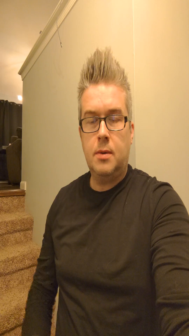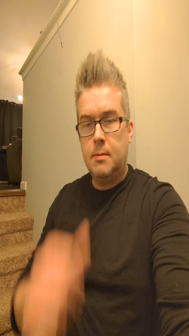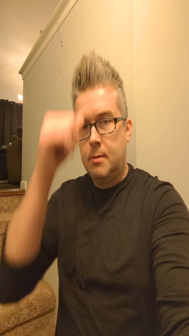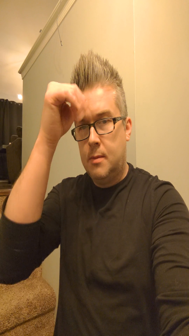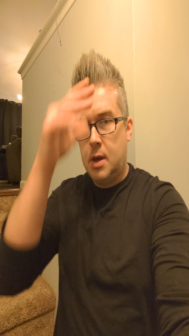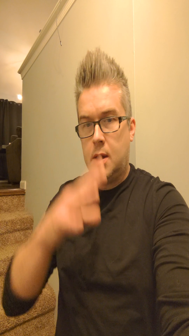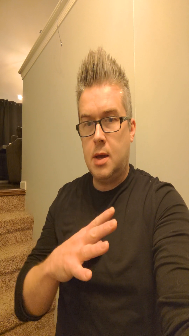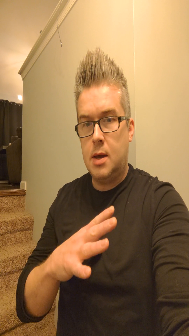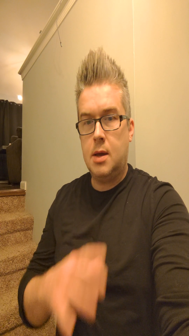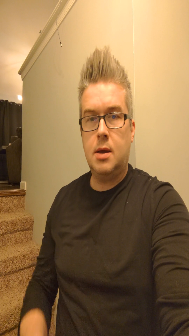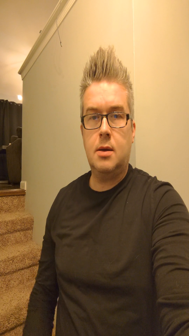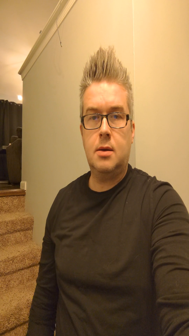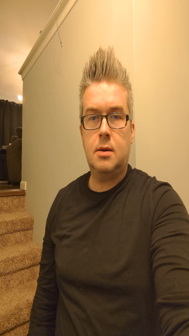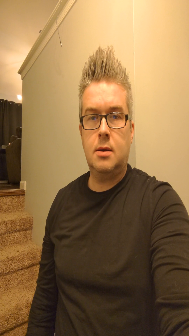man